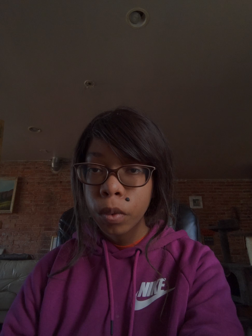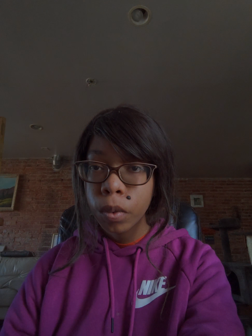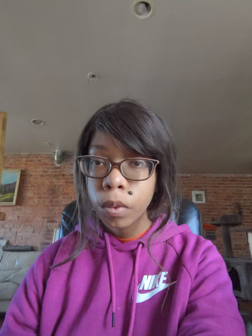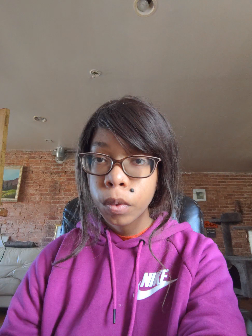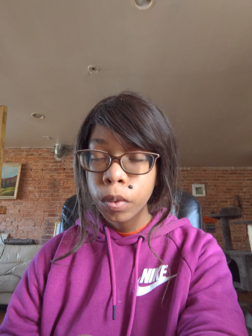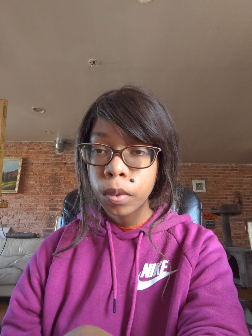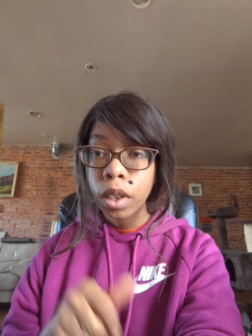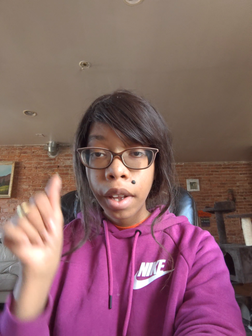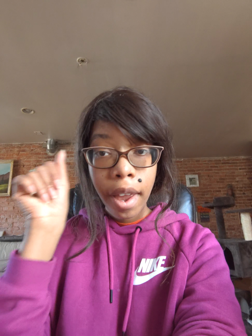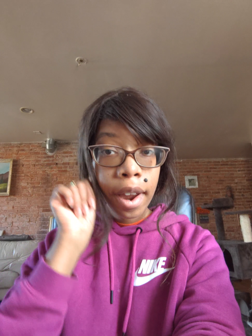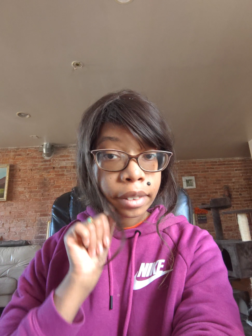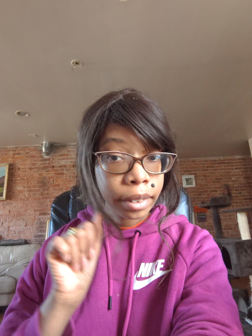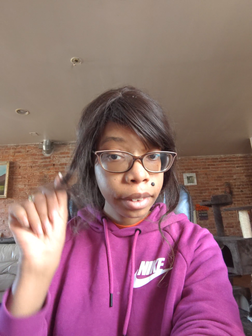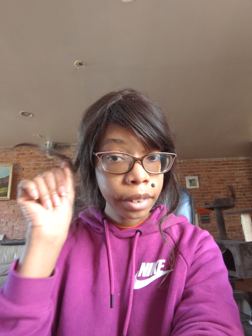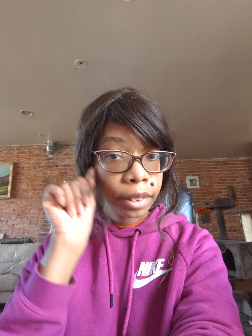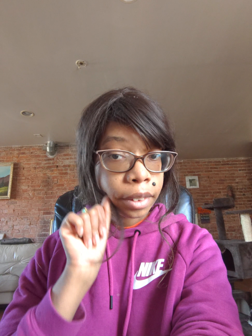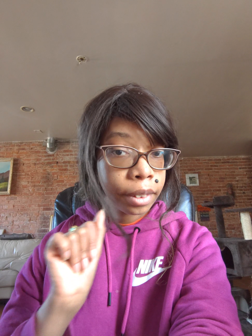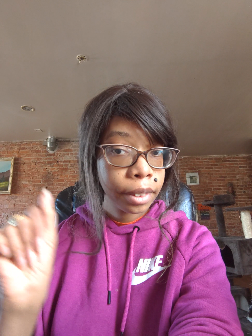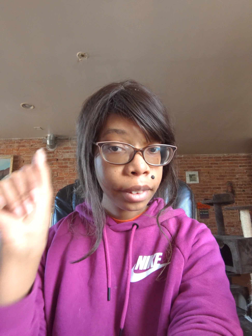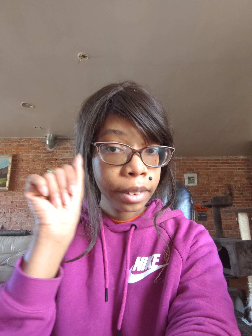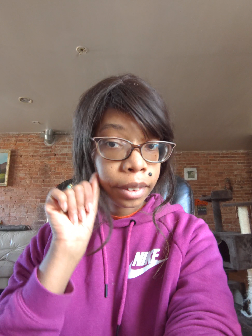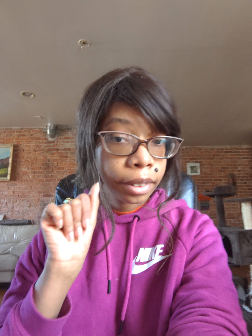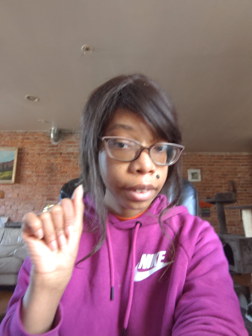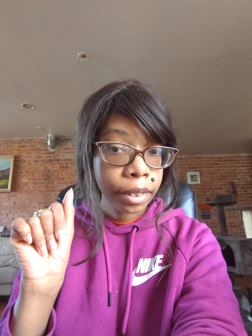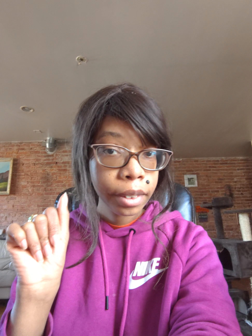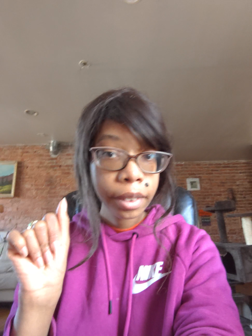aunt